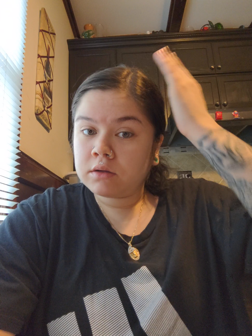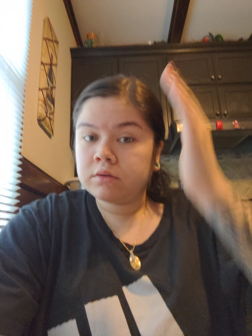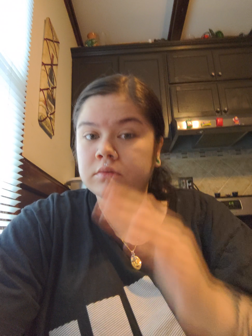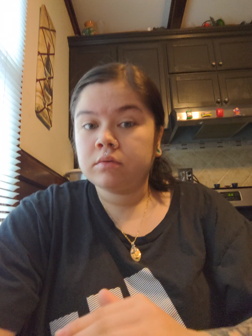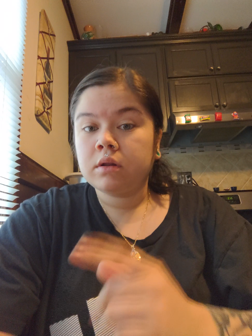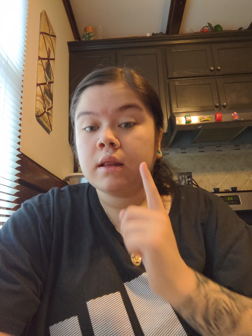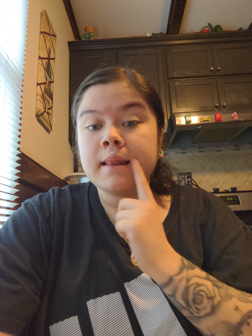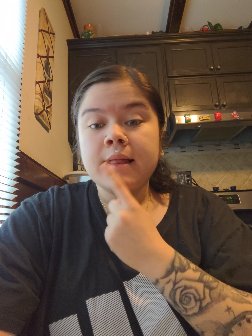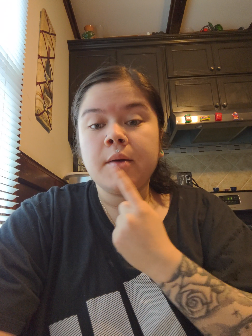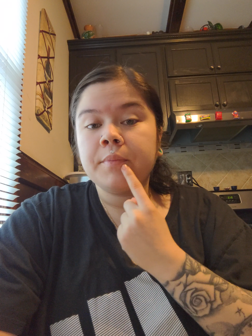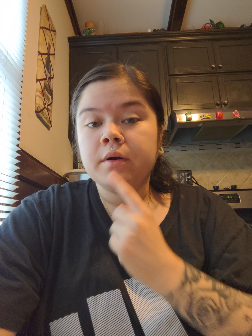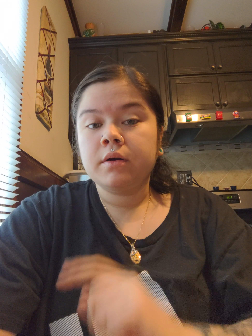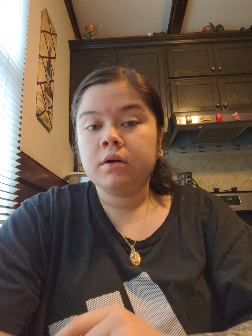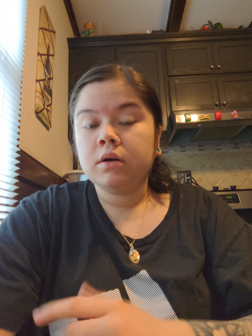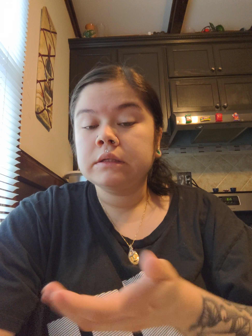lips